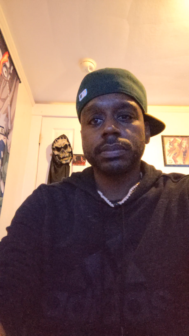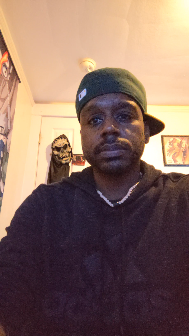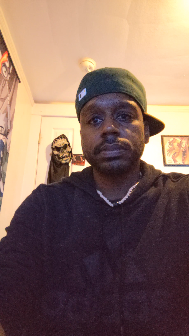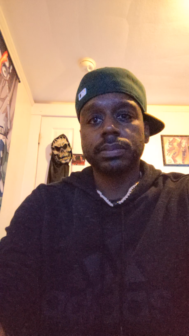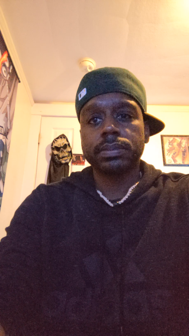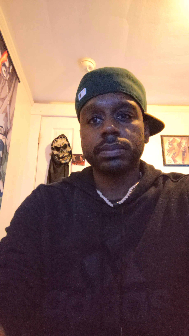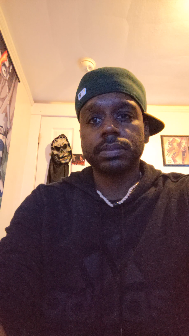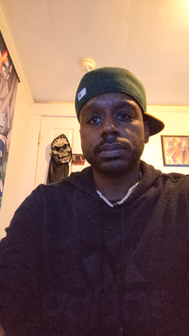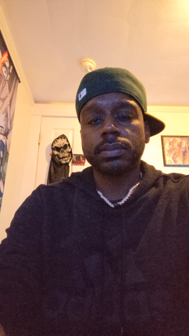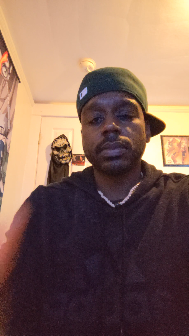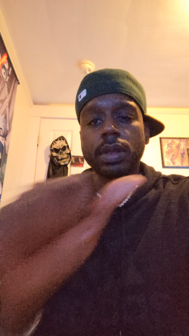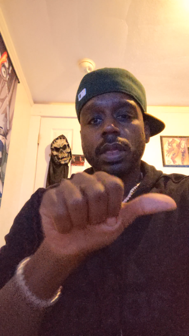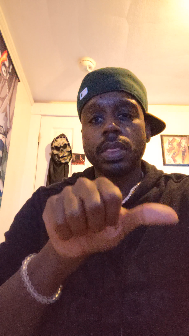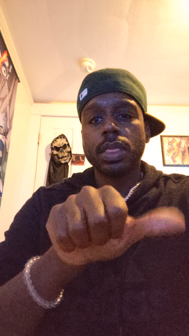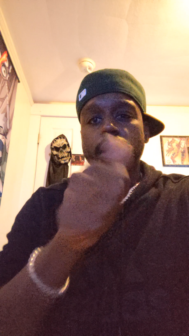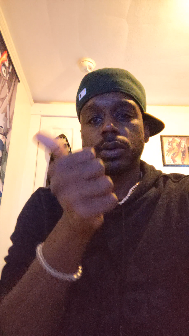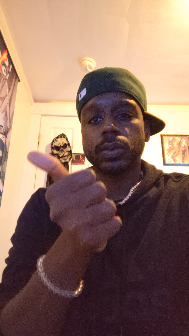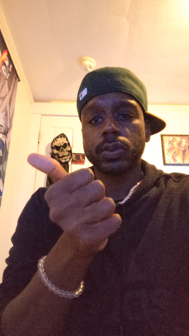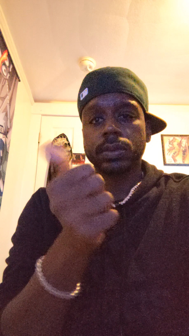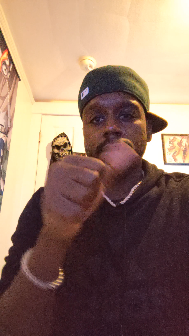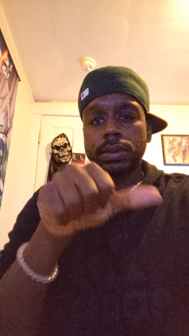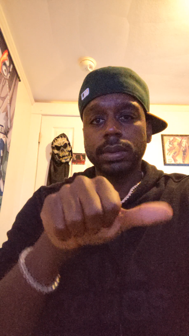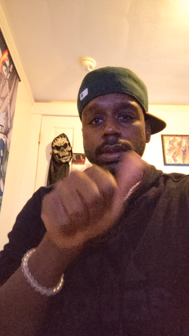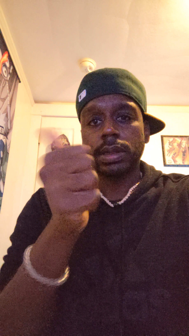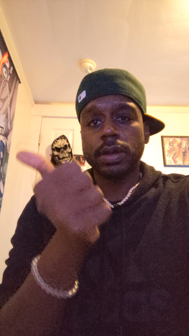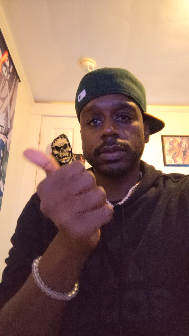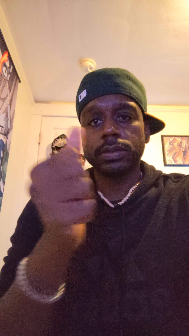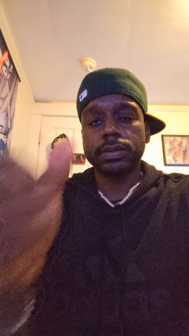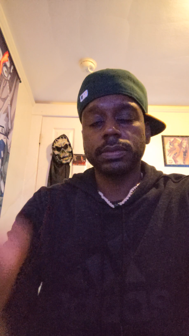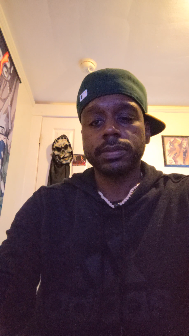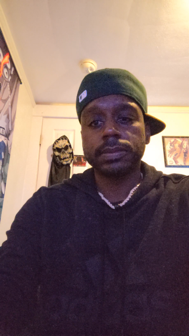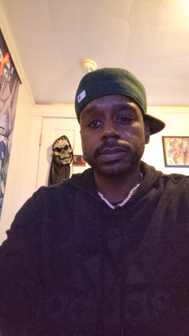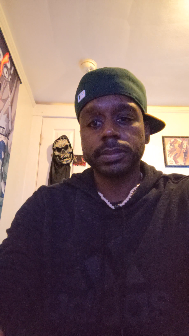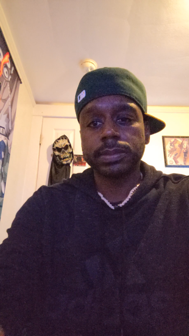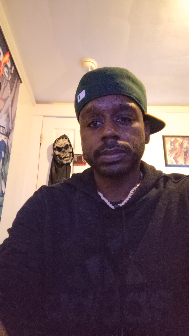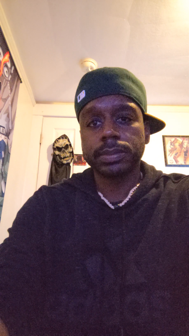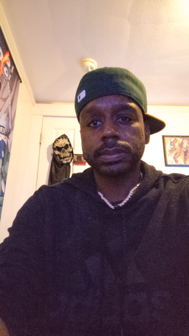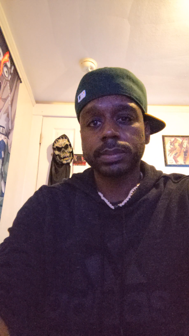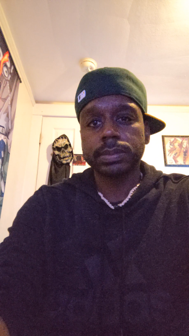other